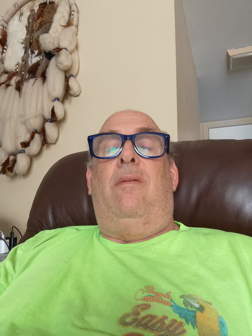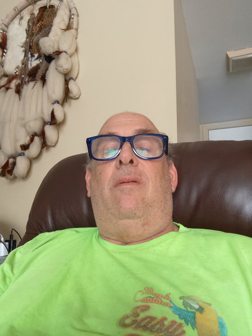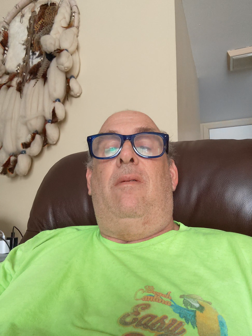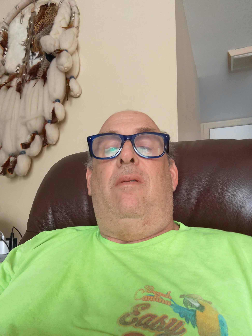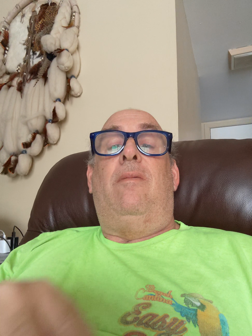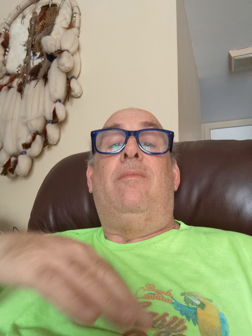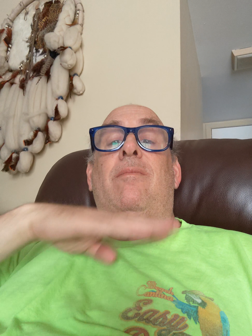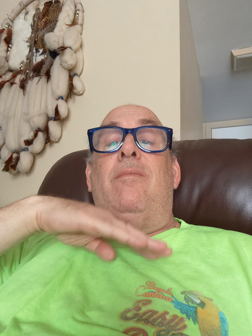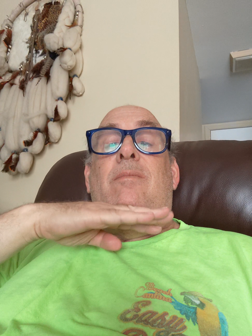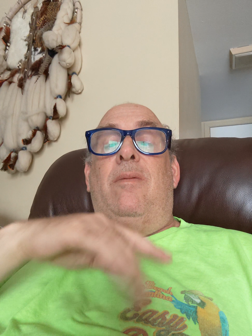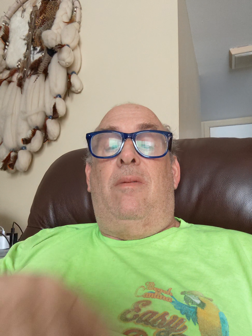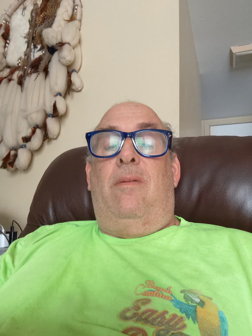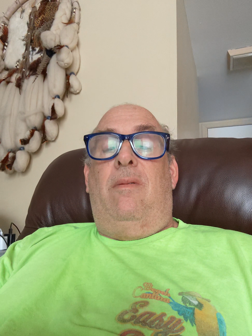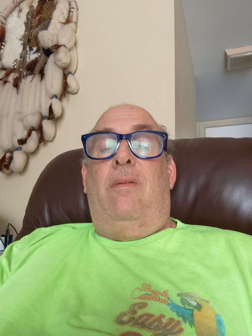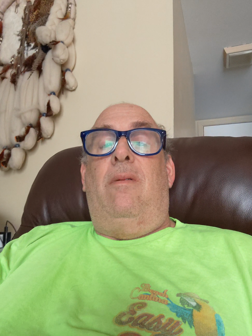pig